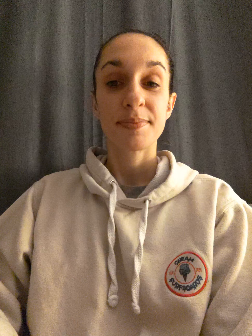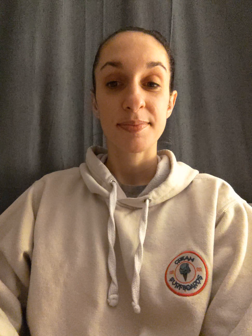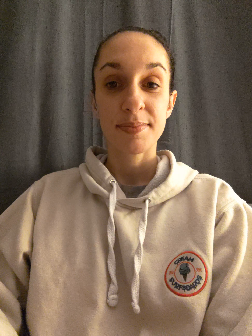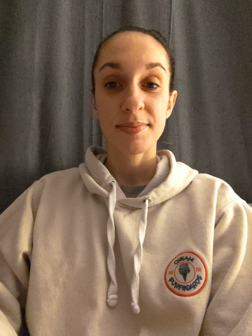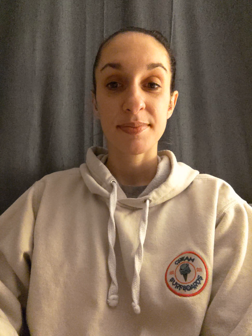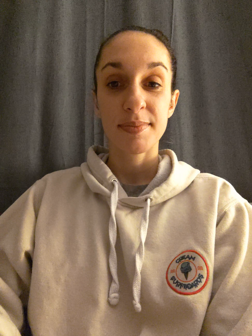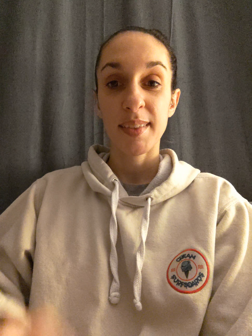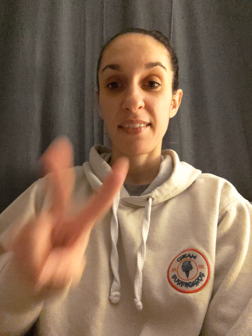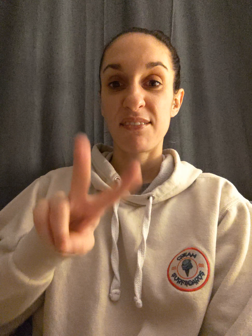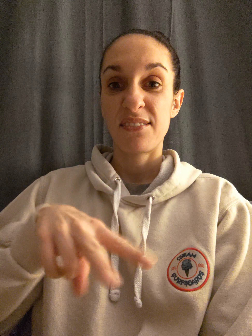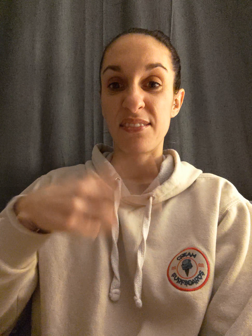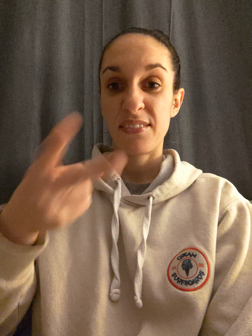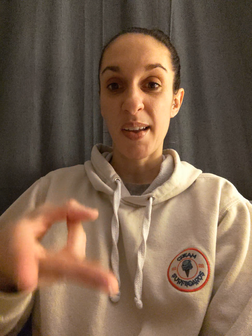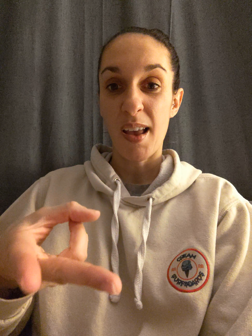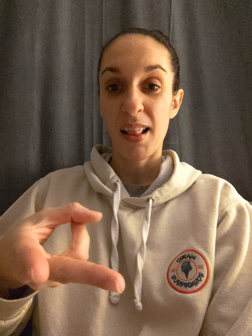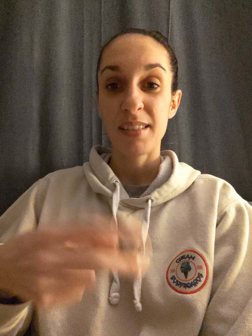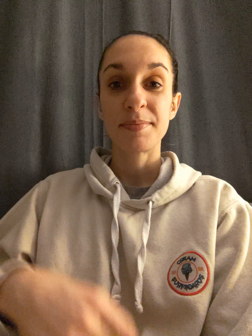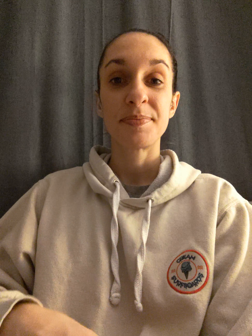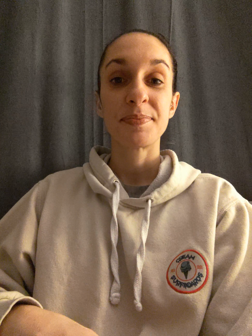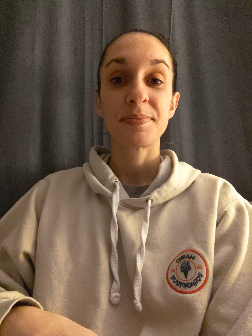fall